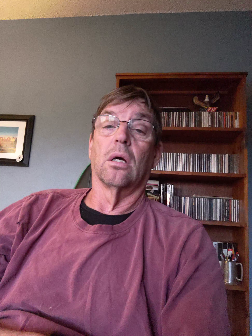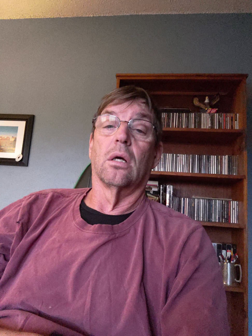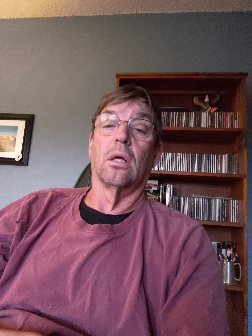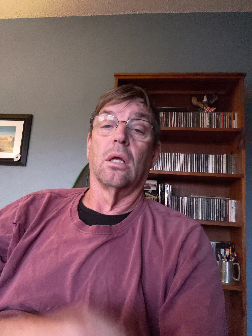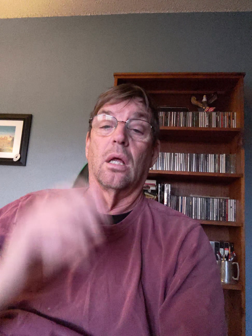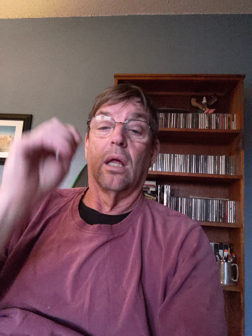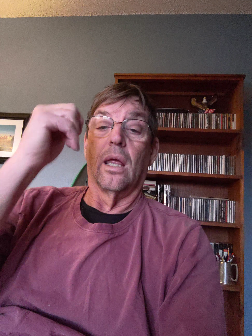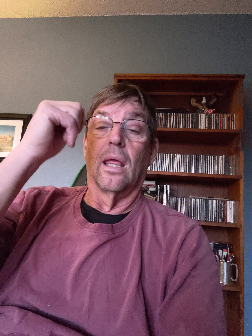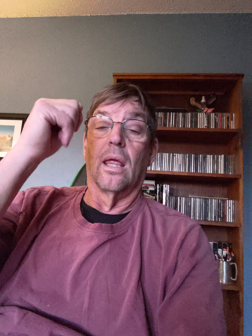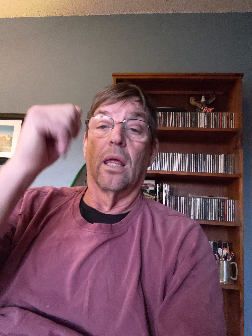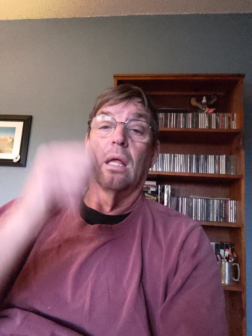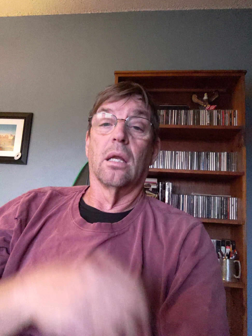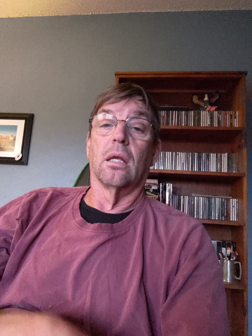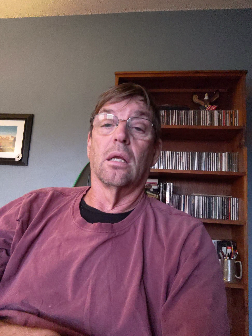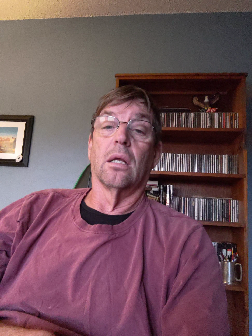aunt